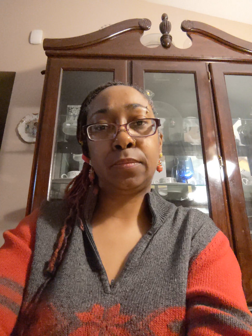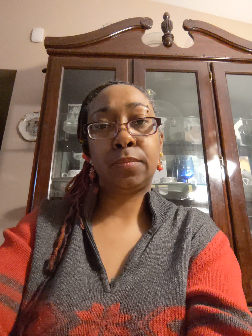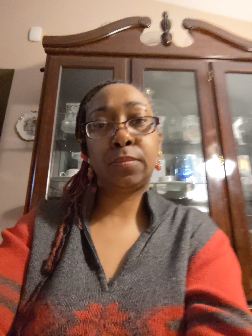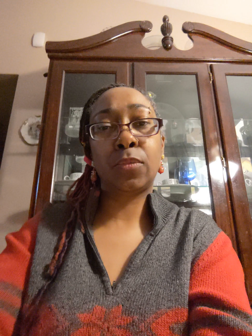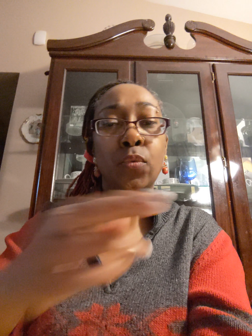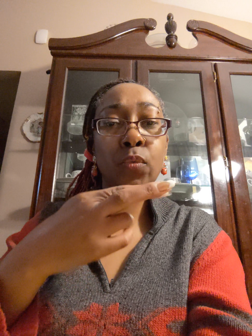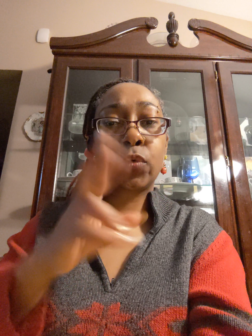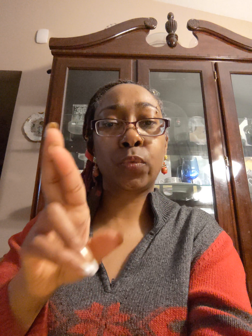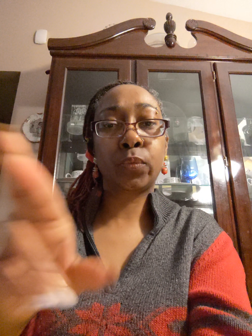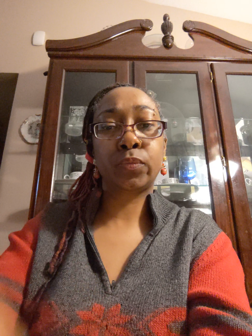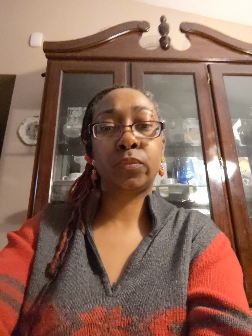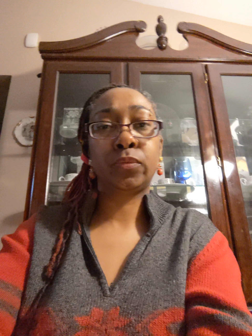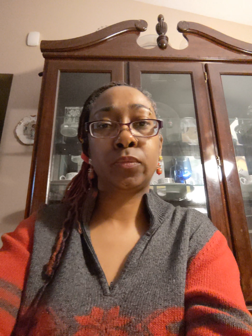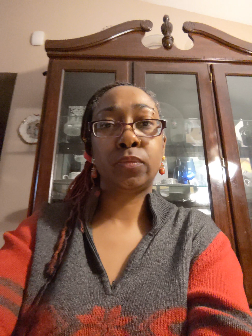room